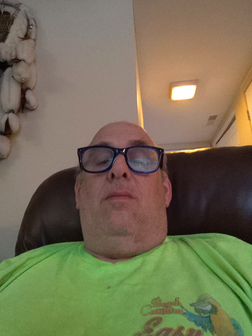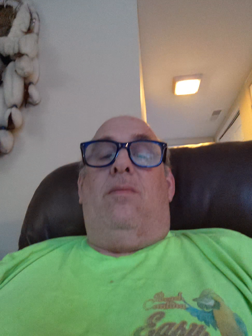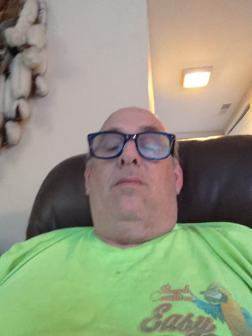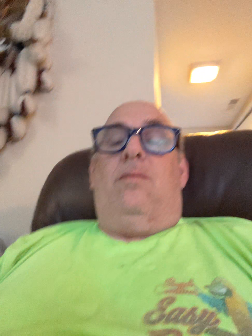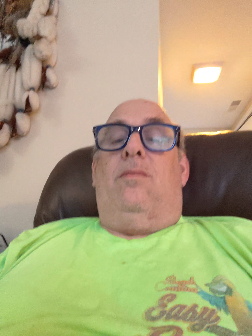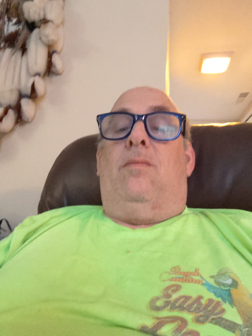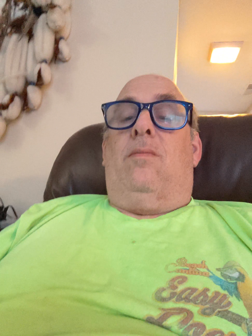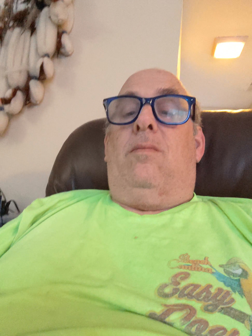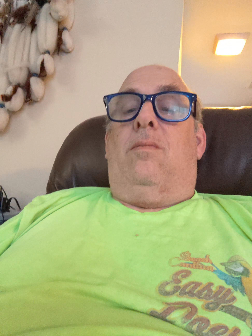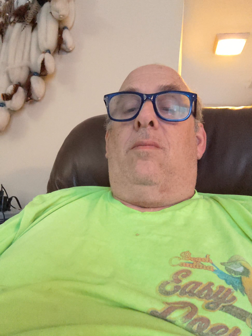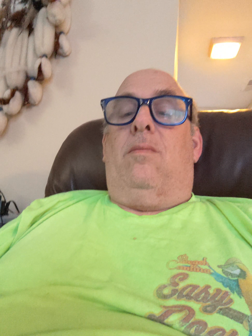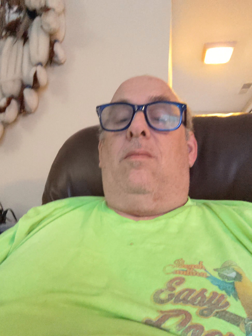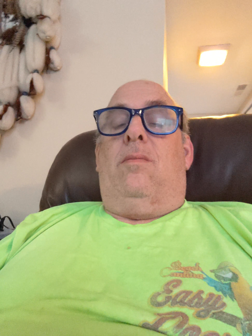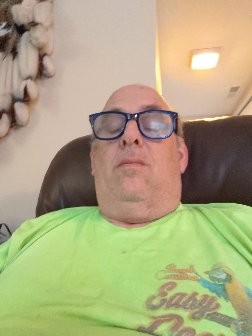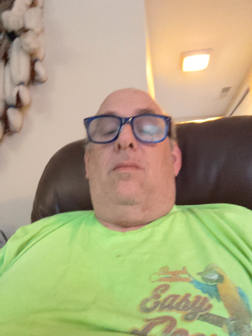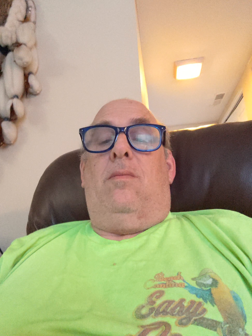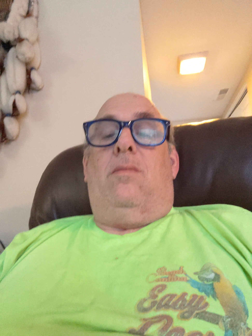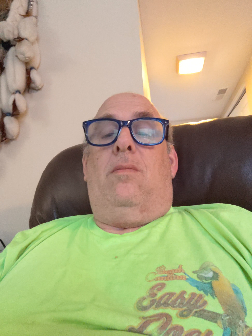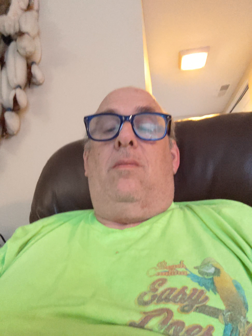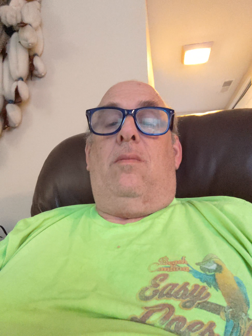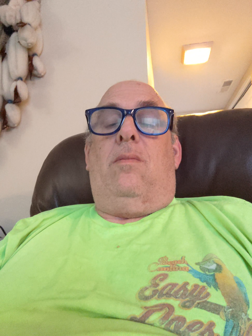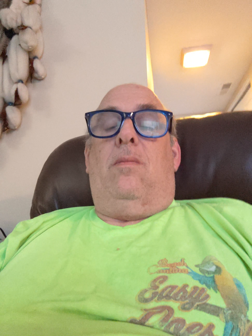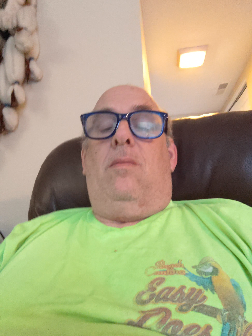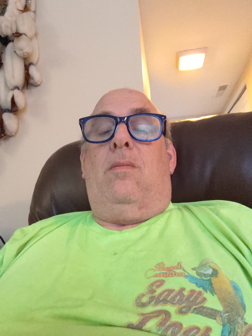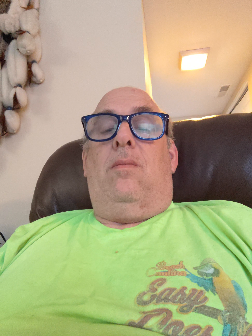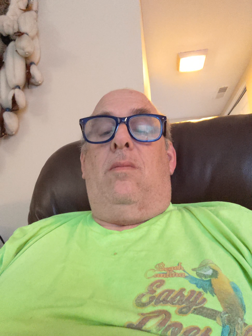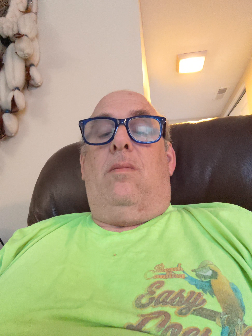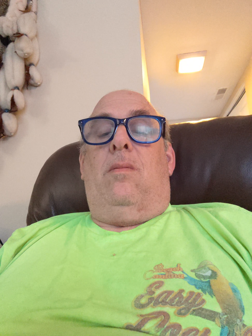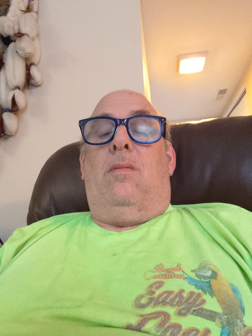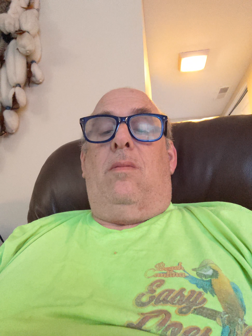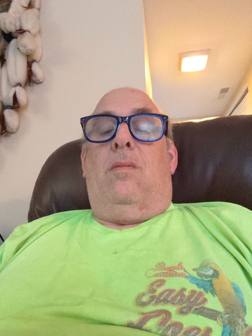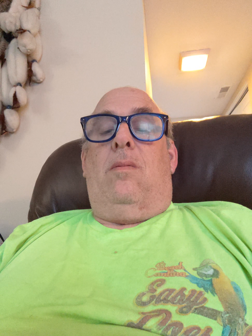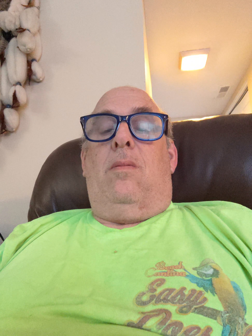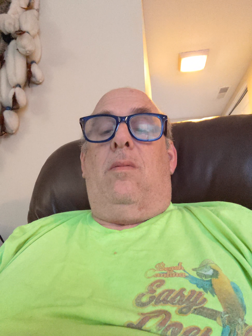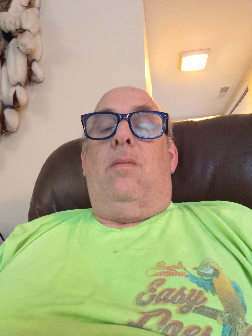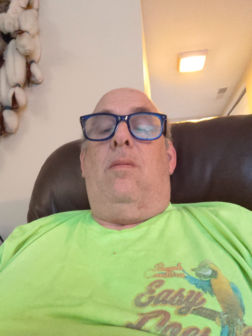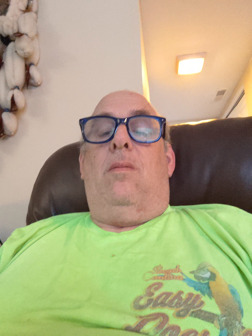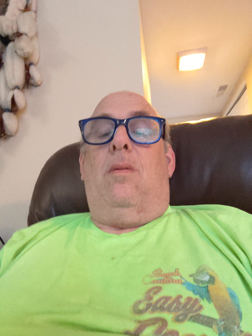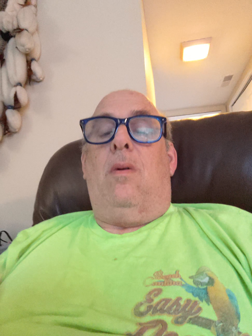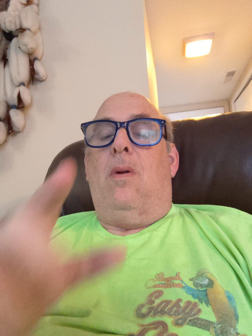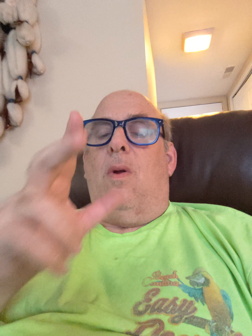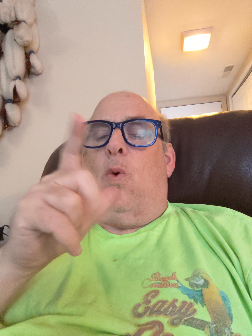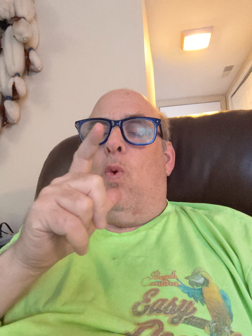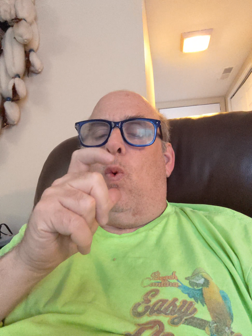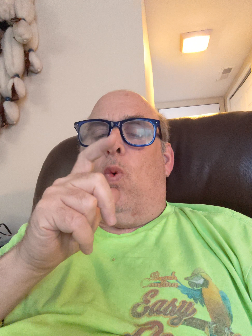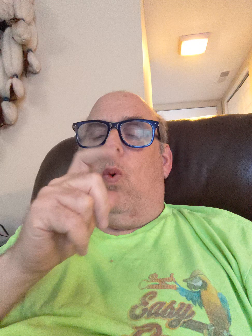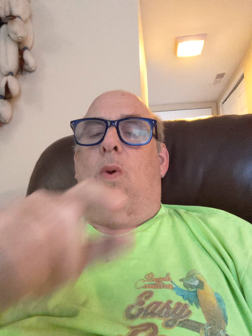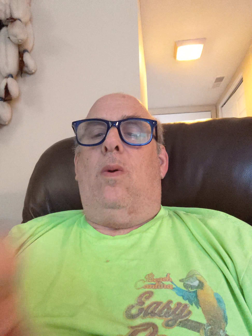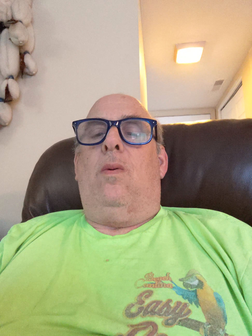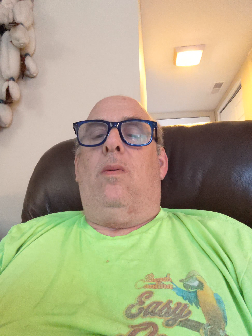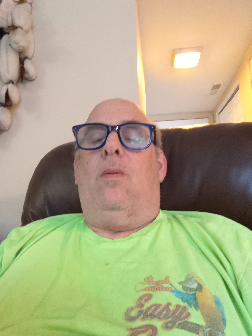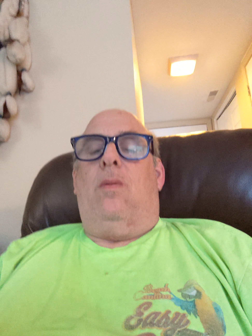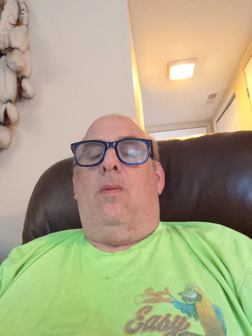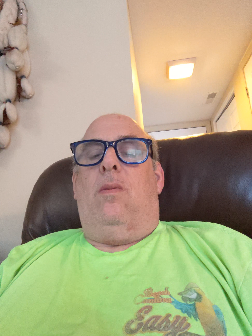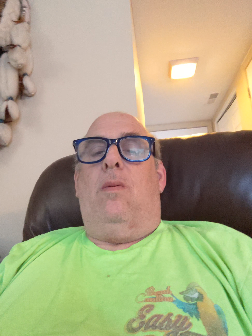who